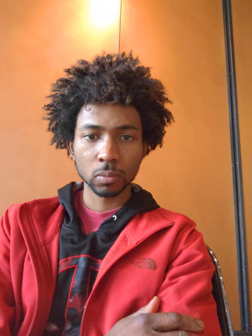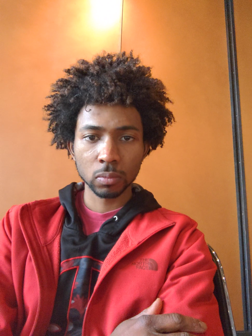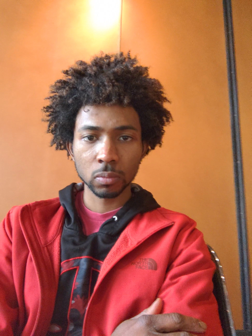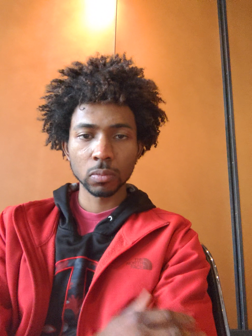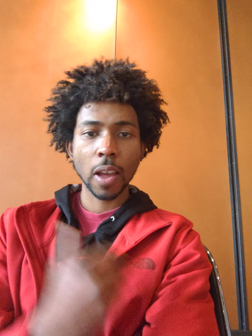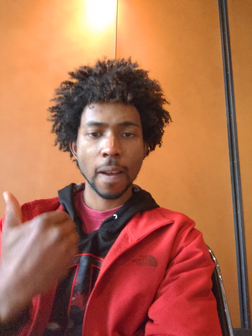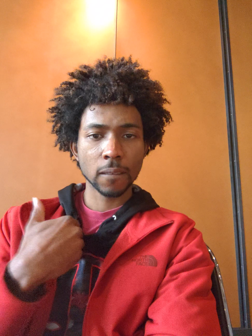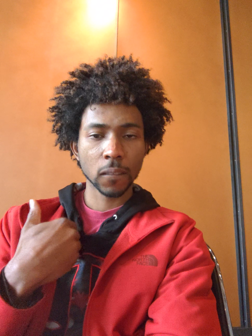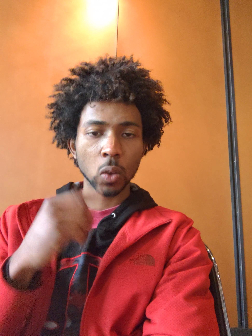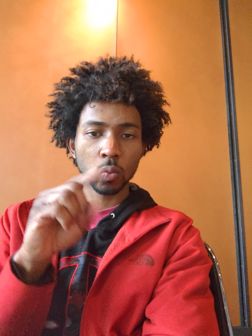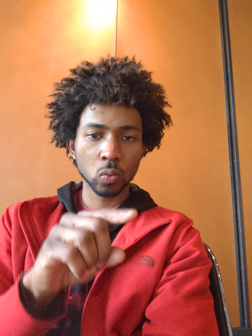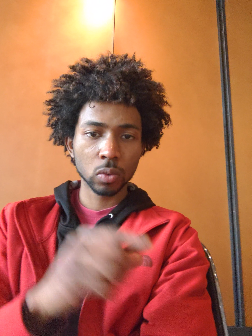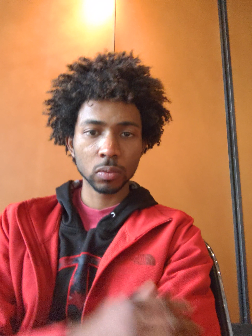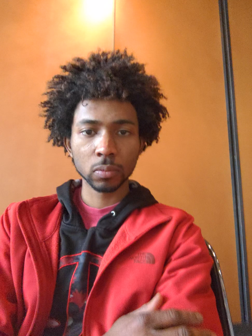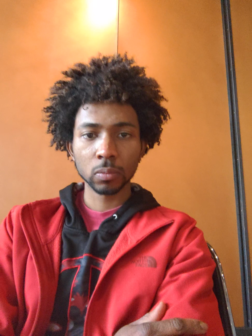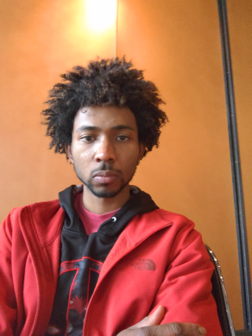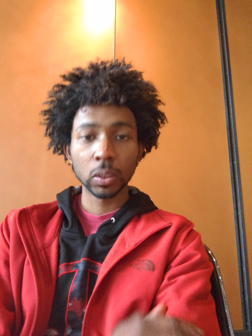have to